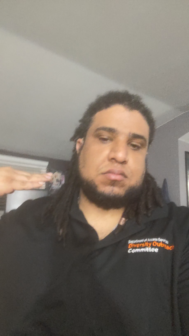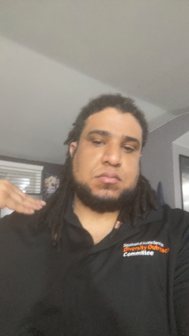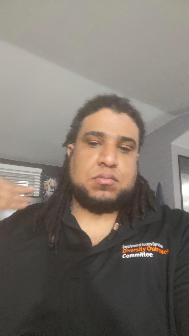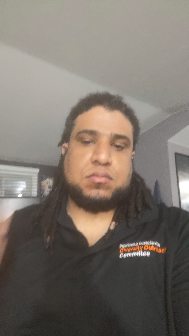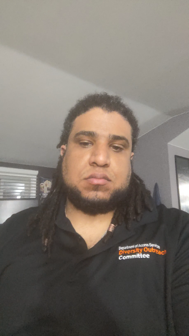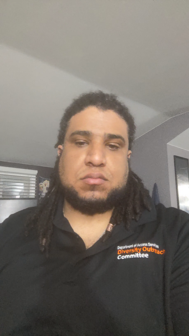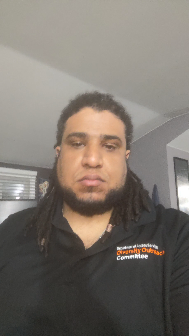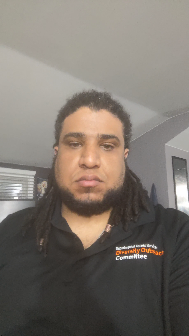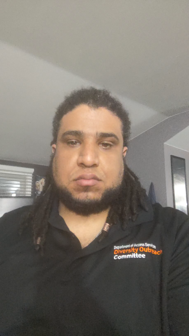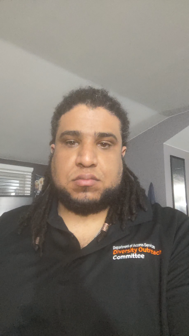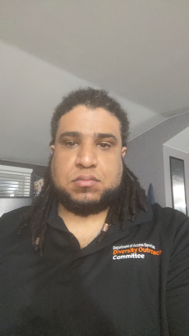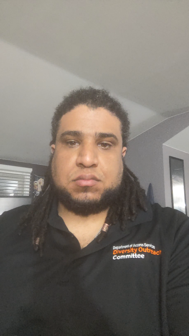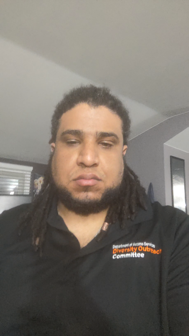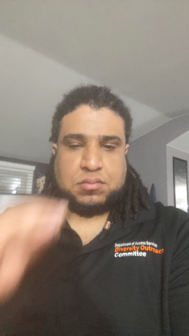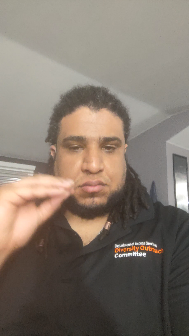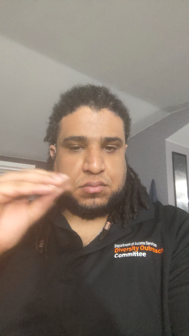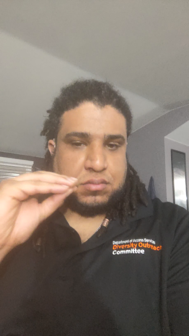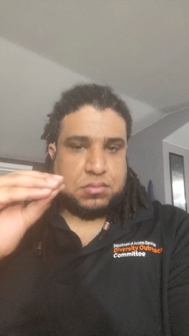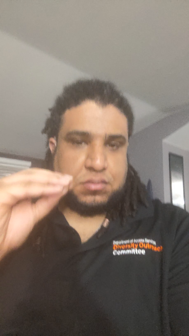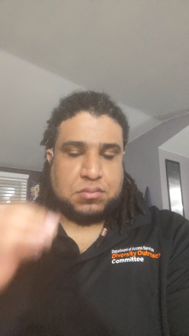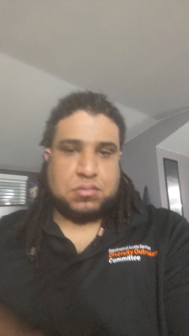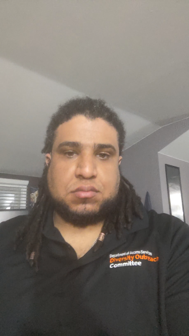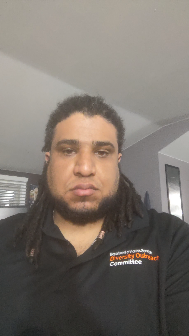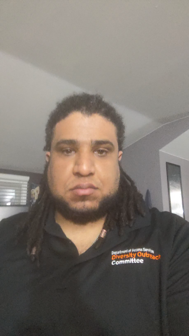fix